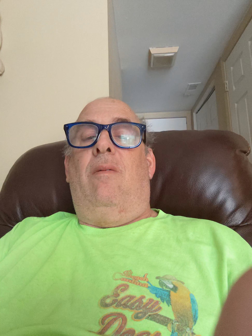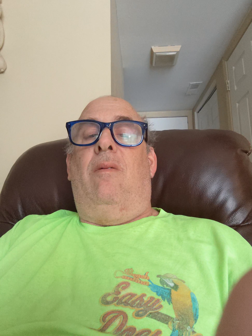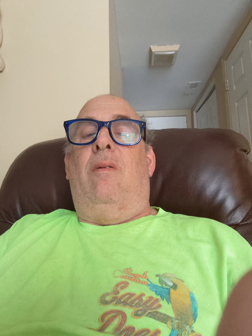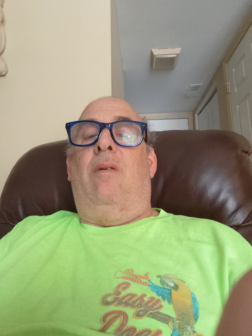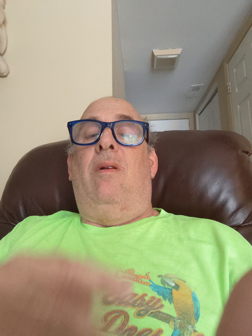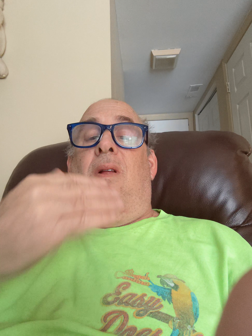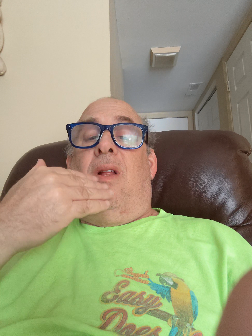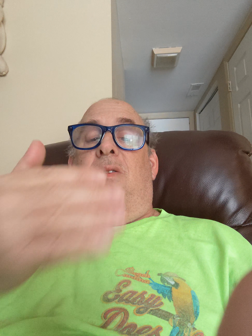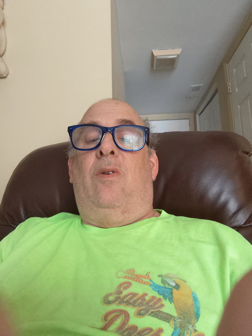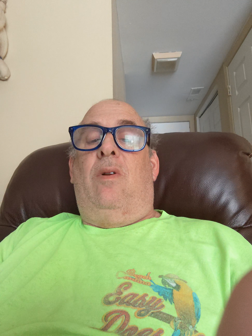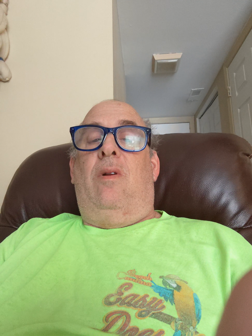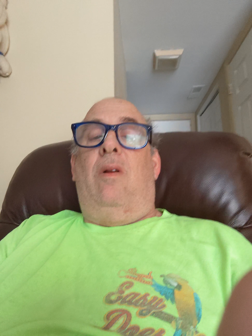thank you